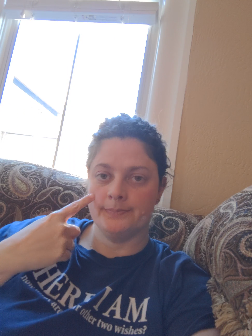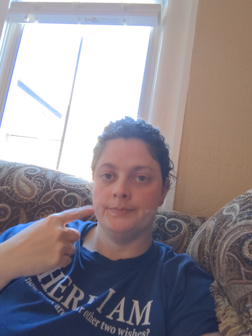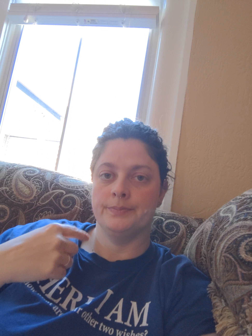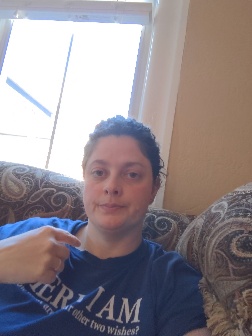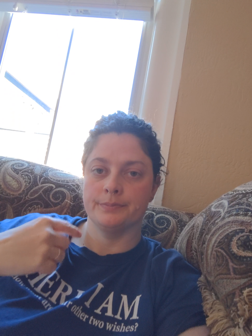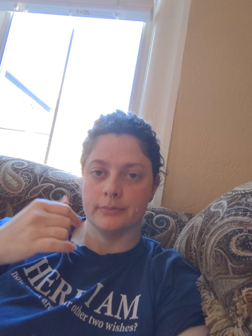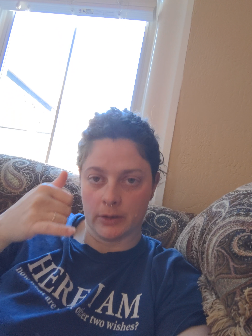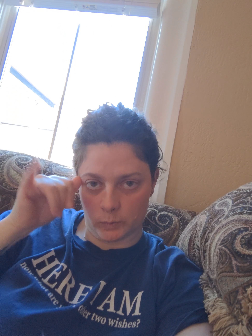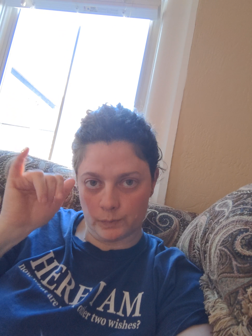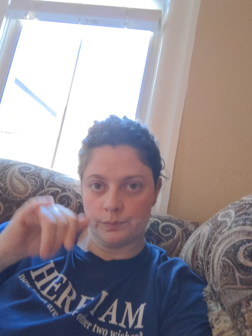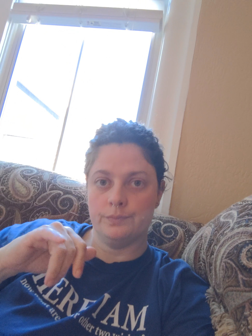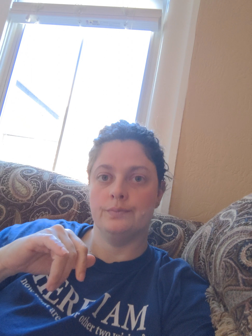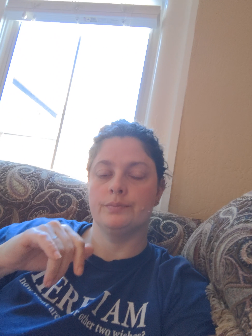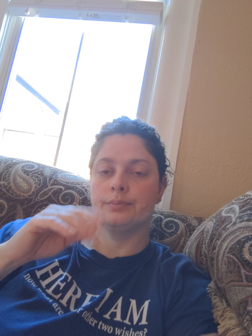cow